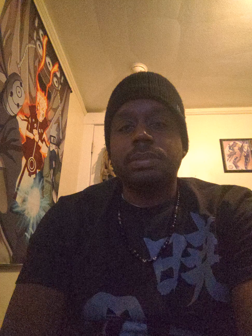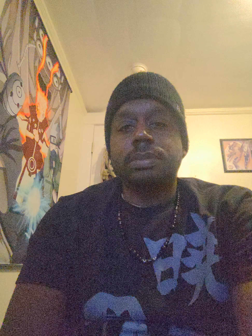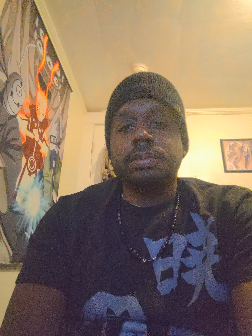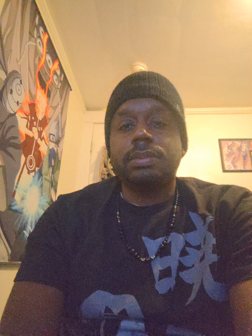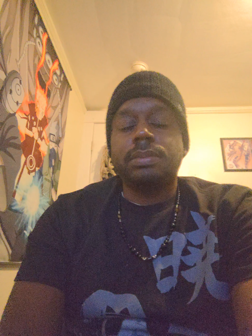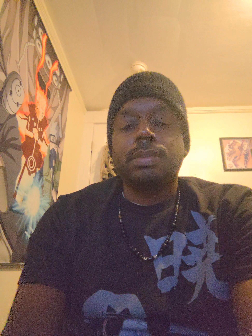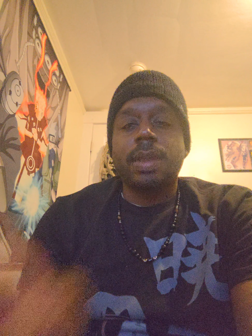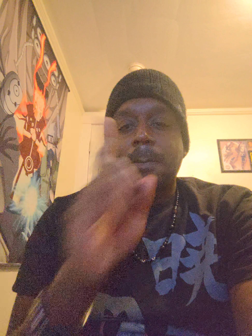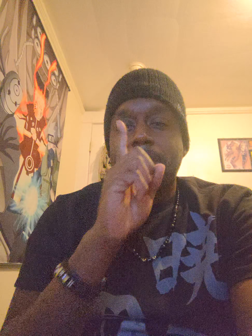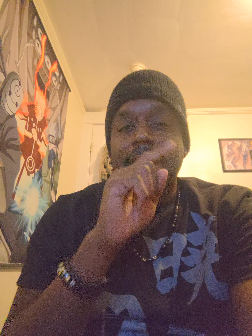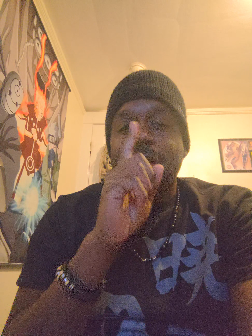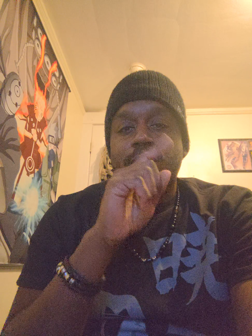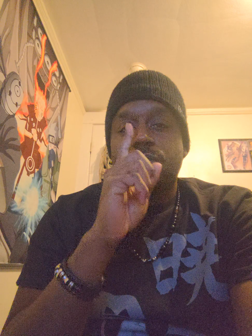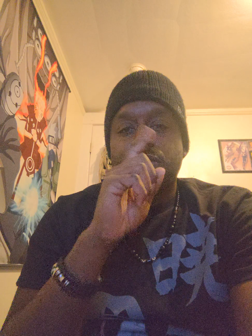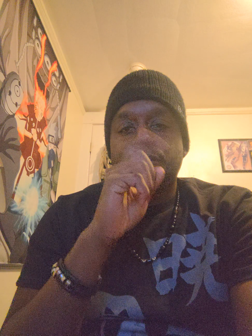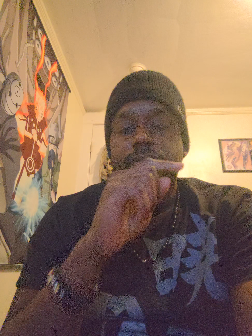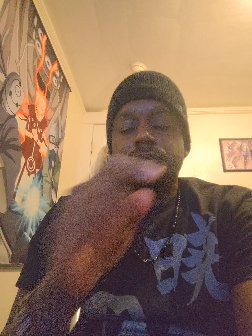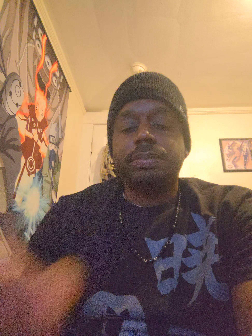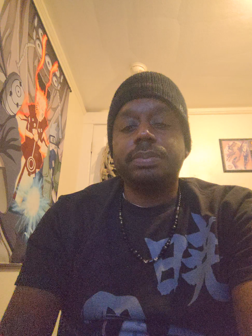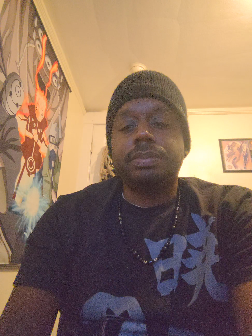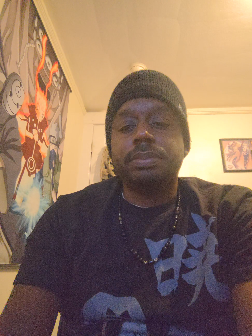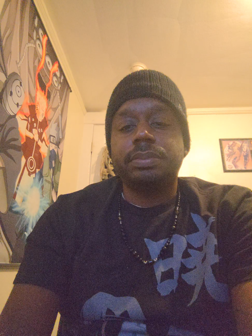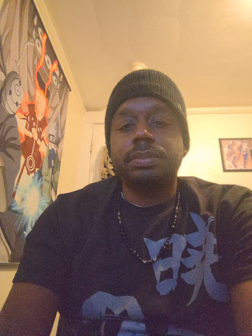mouse